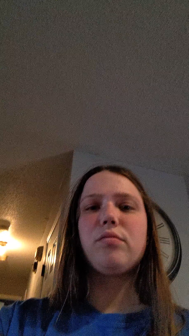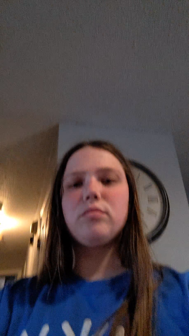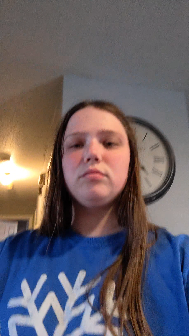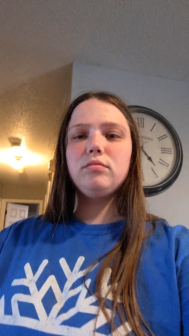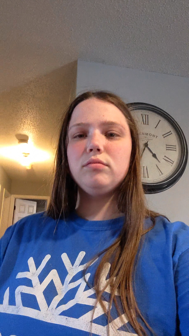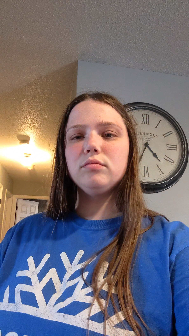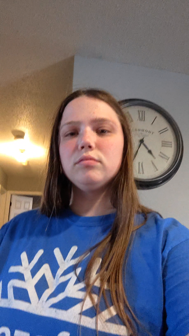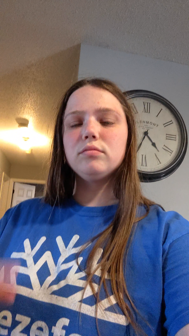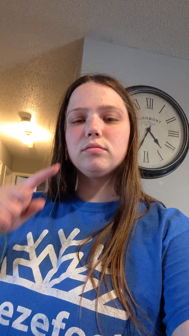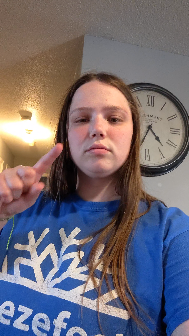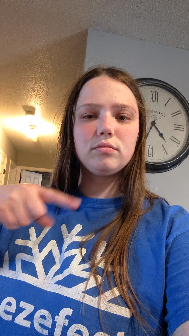about